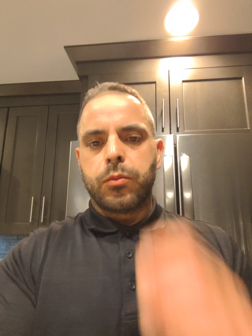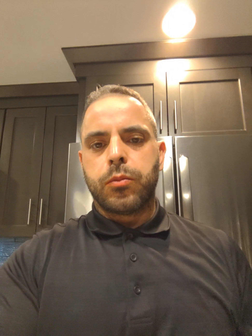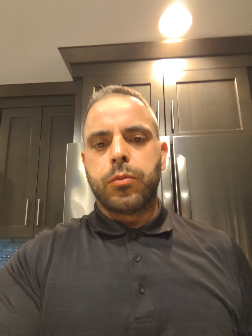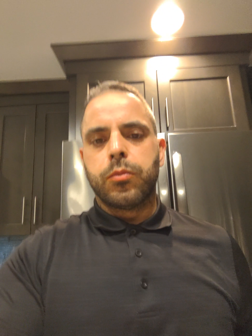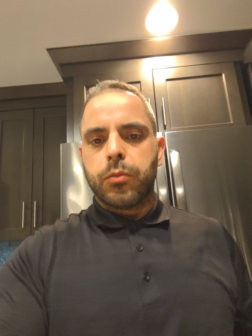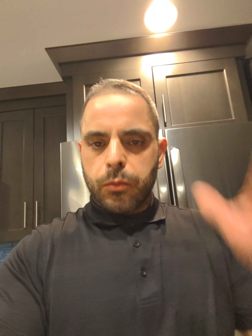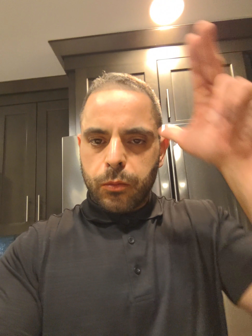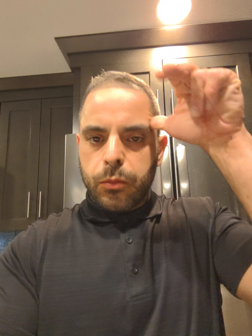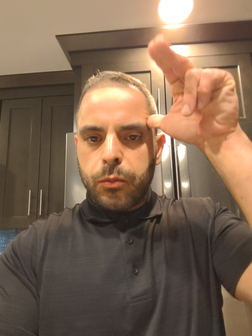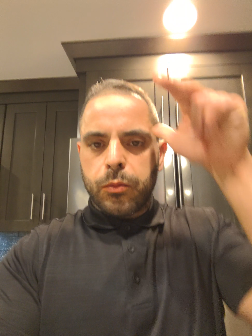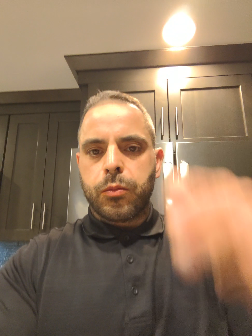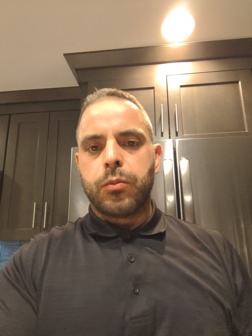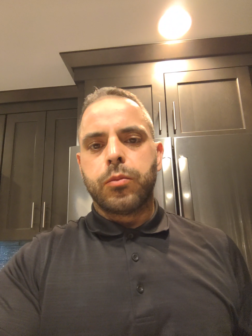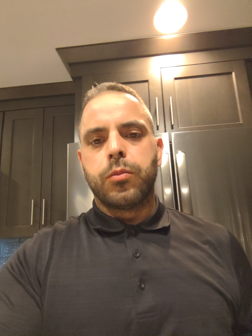horse